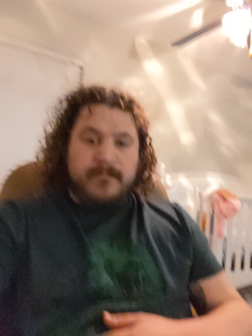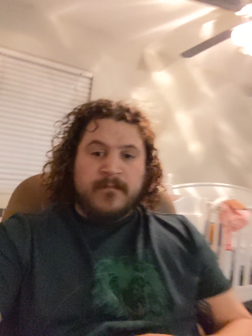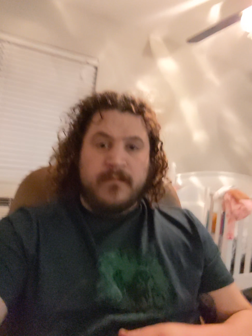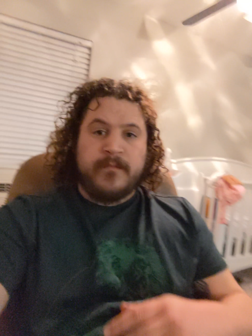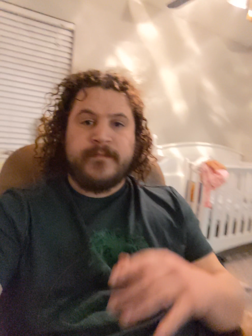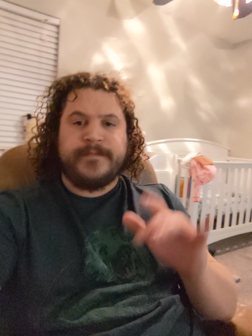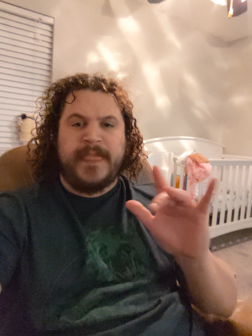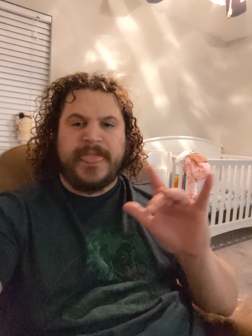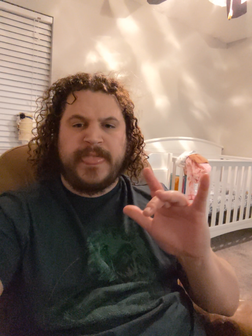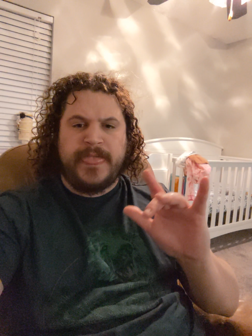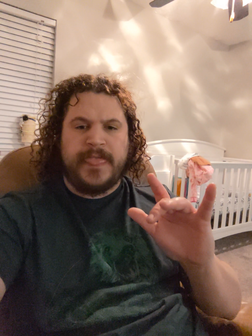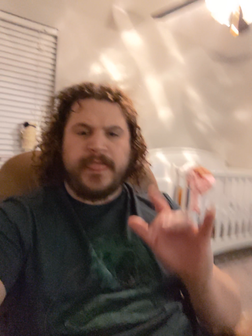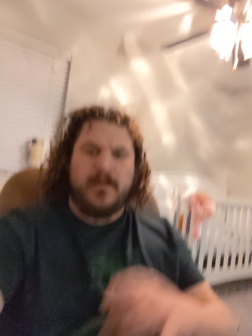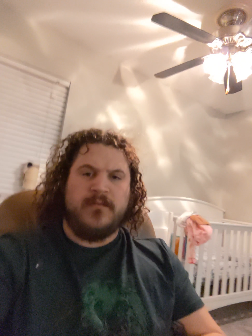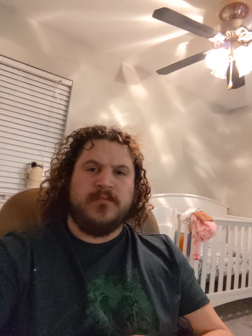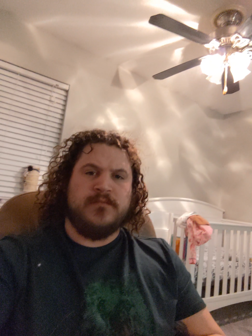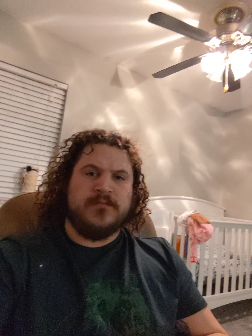yucky